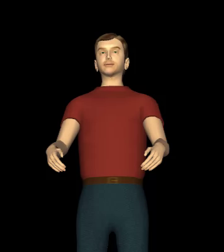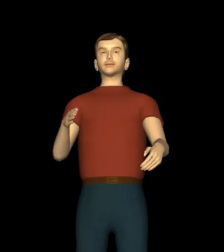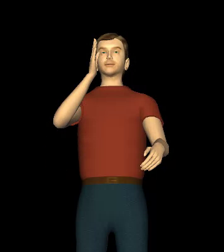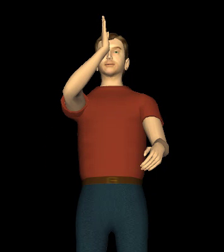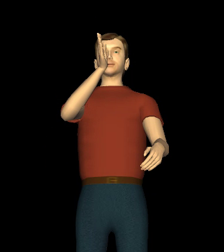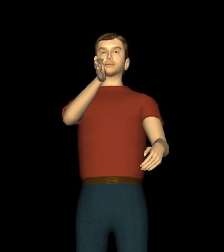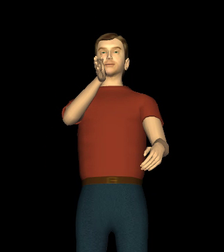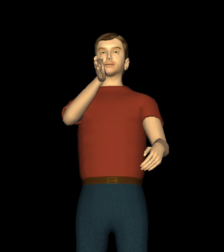مباشرة